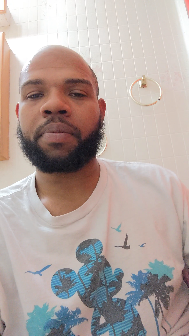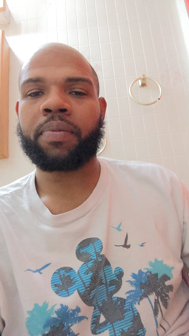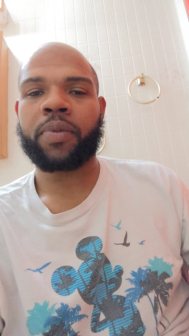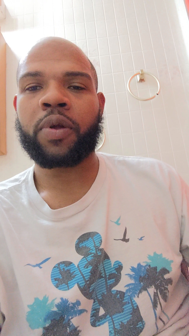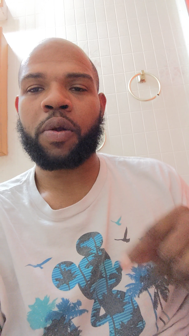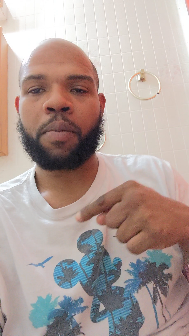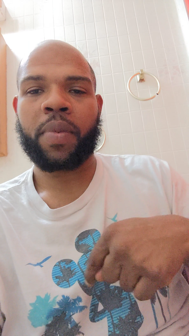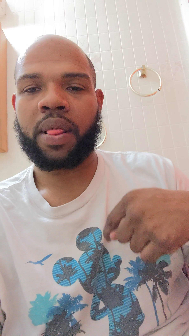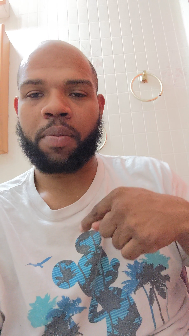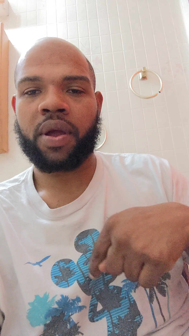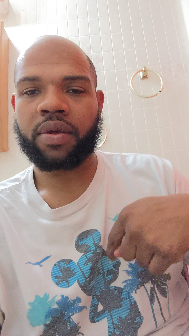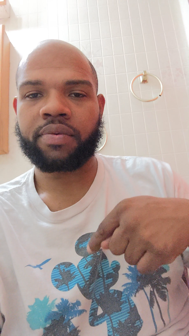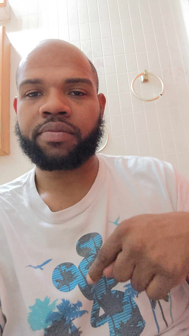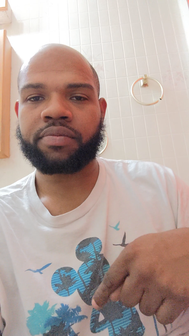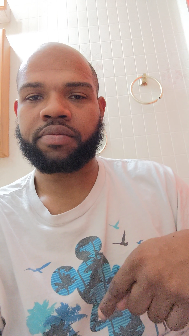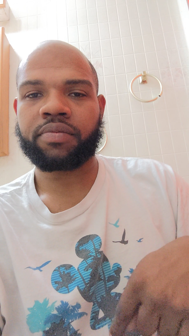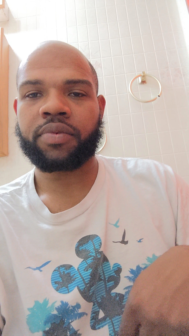belly button